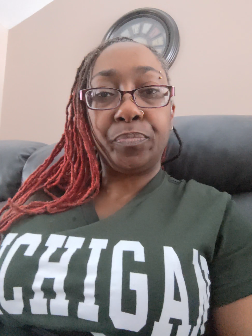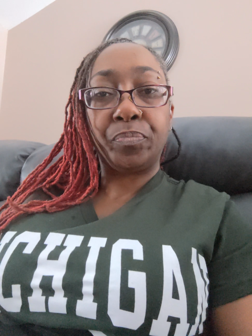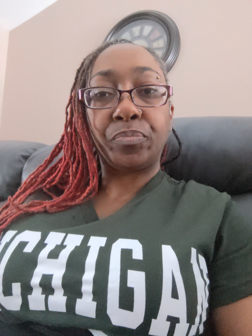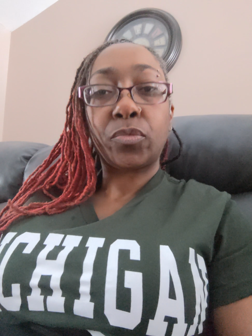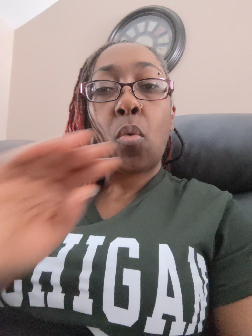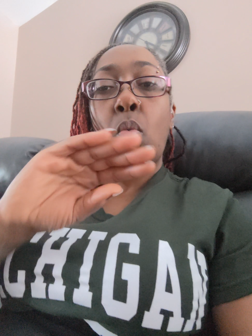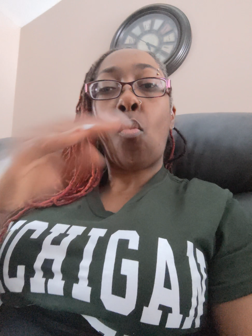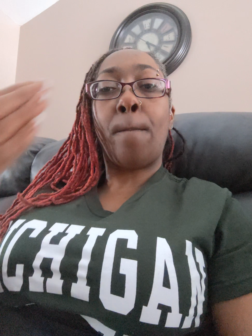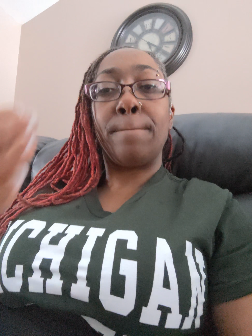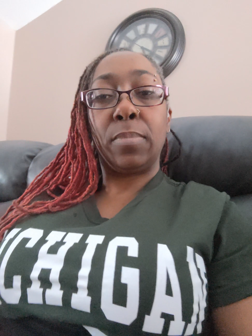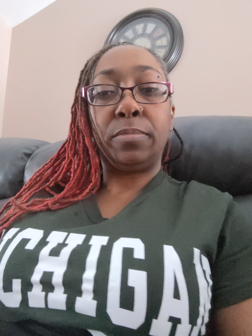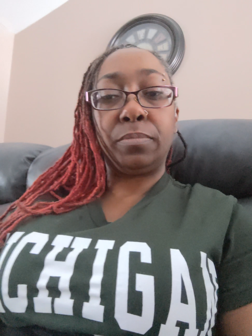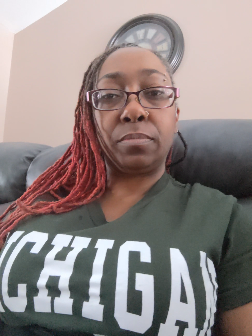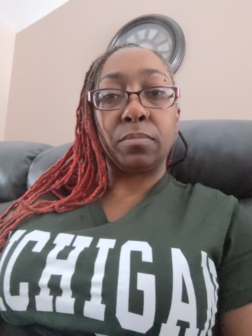open